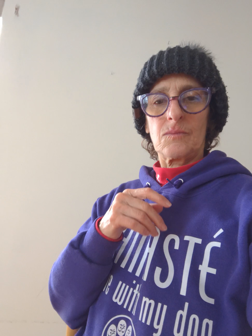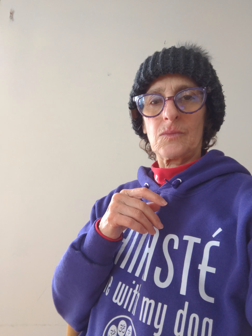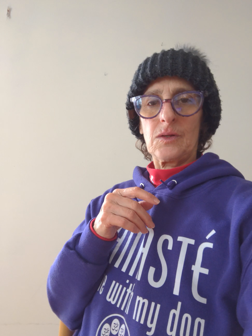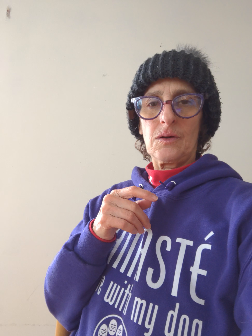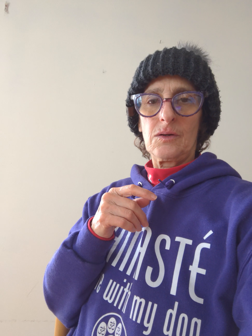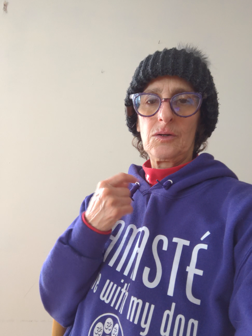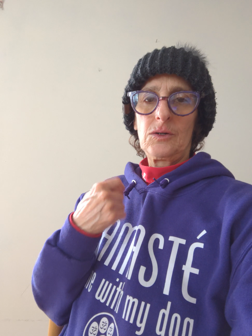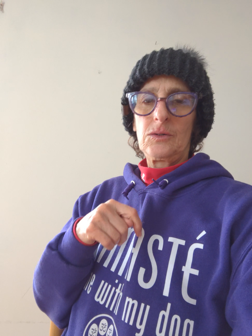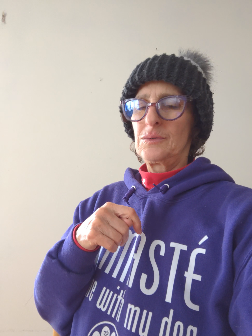toy